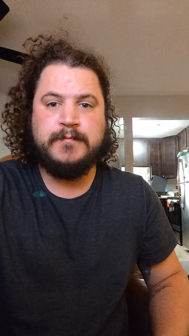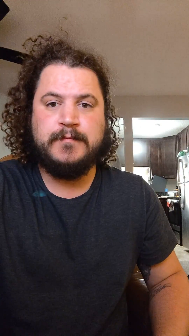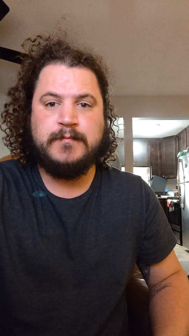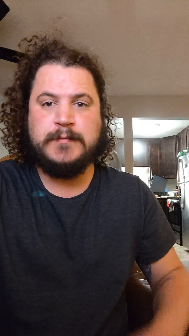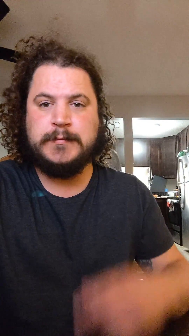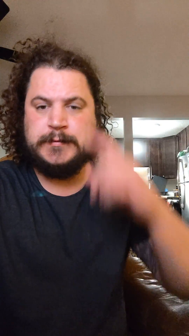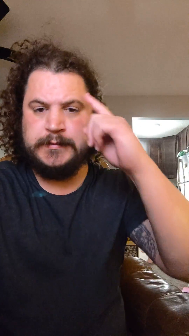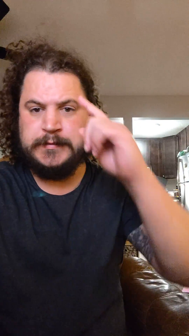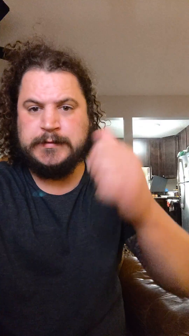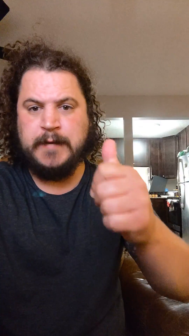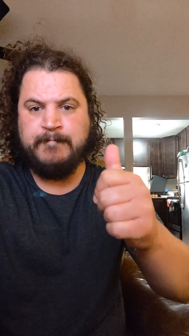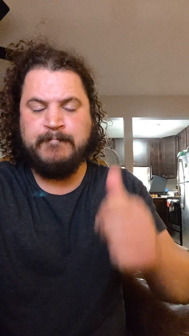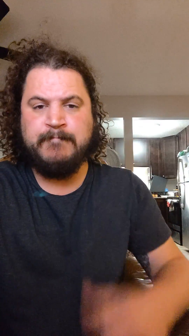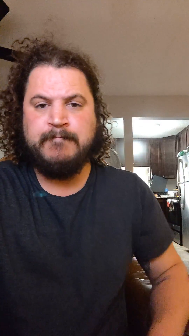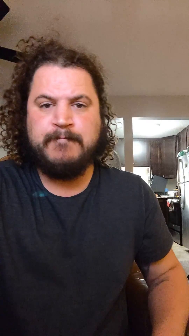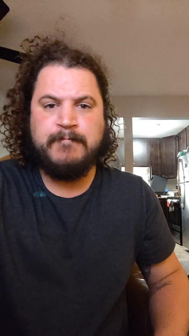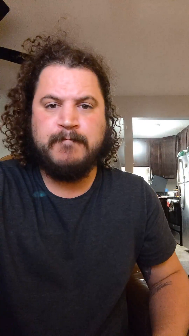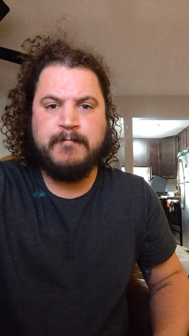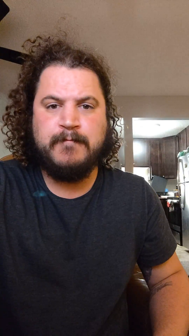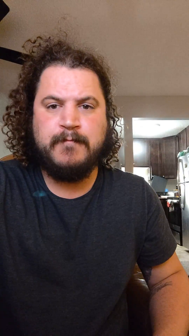dime